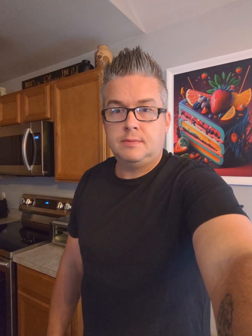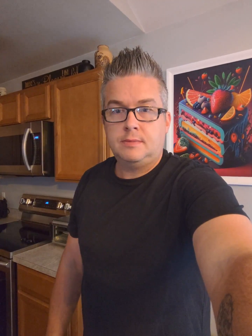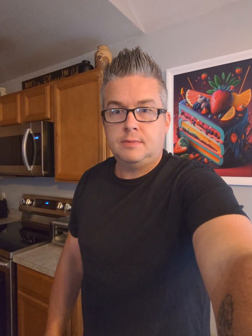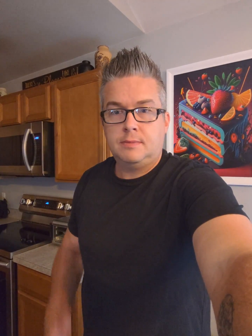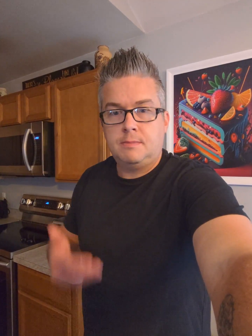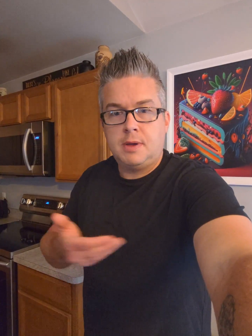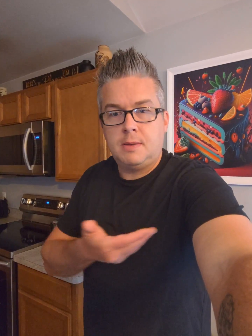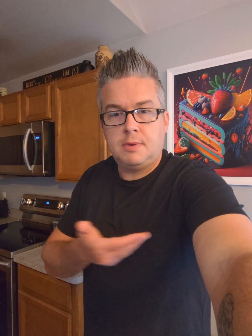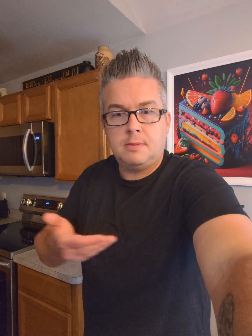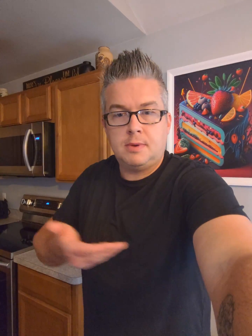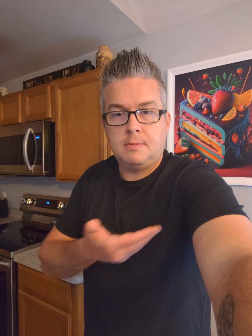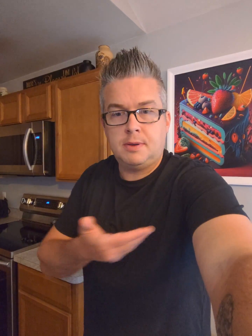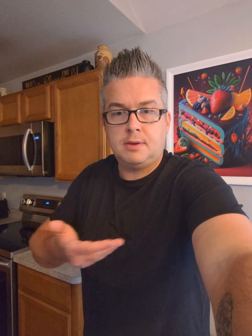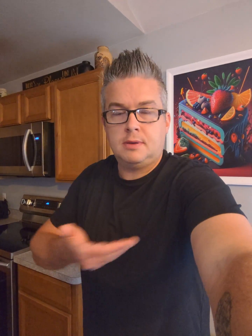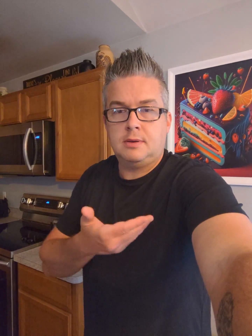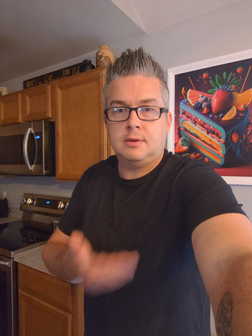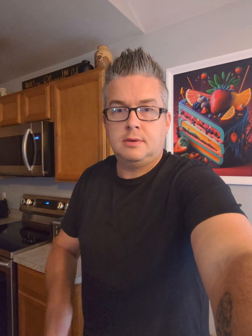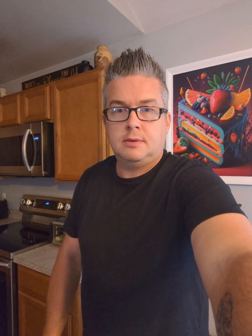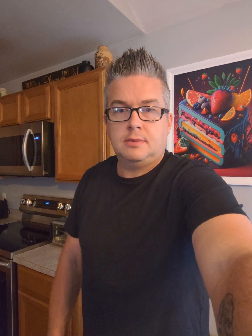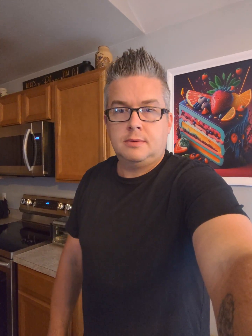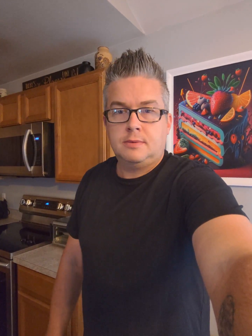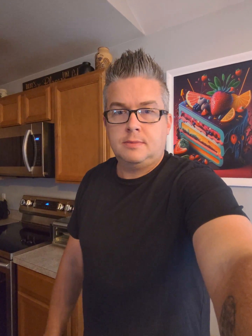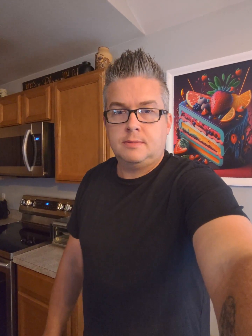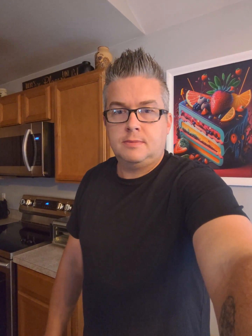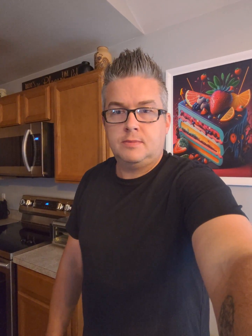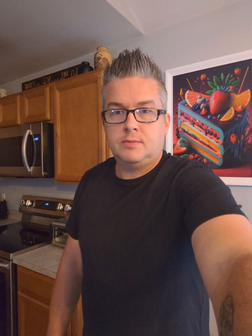baby